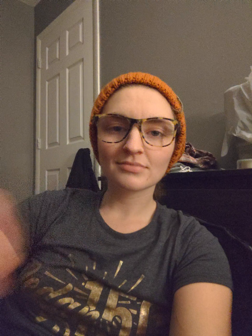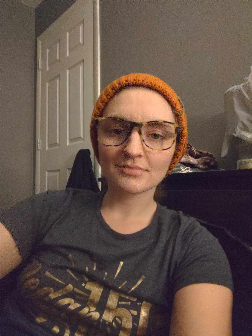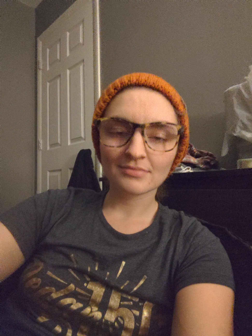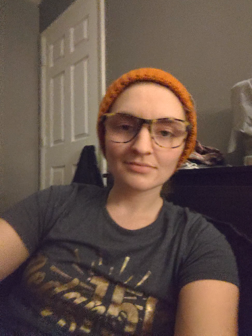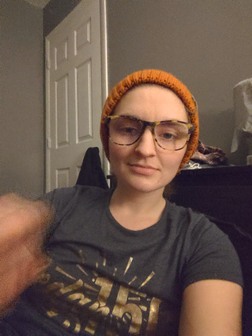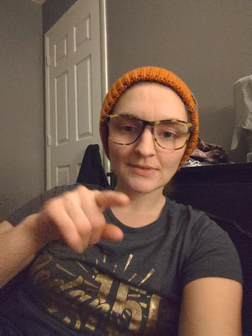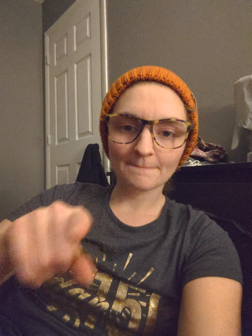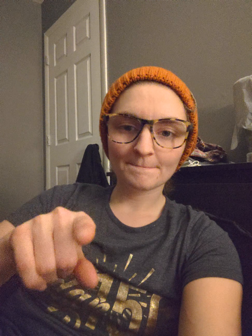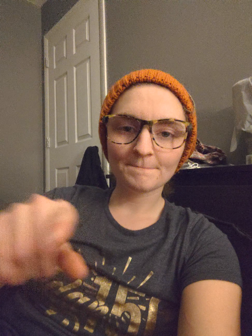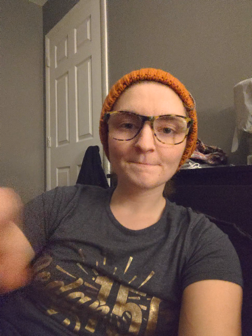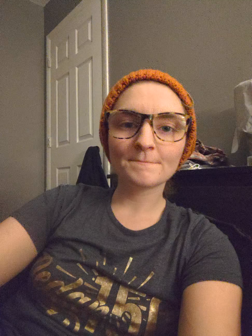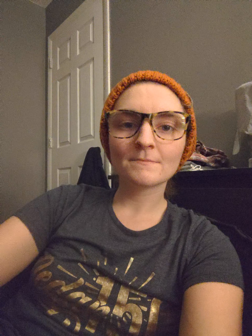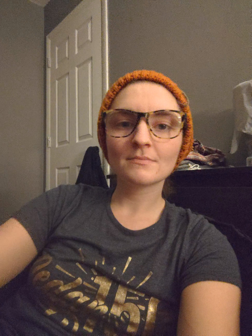there